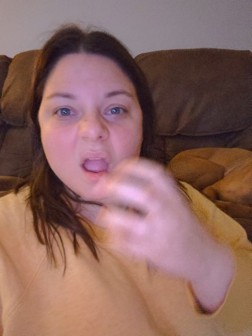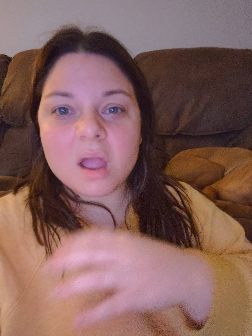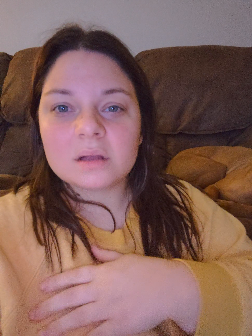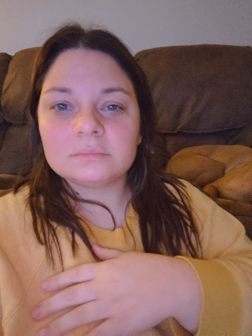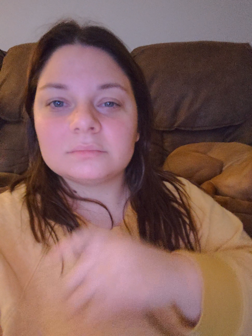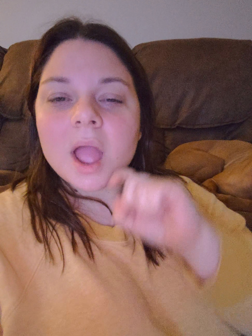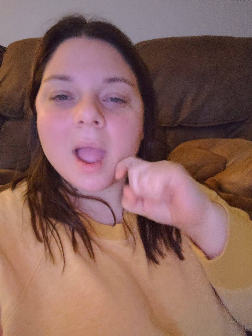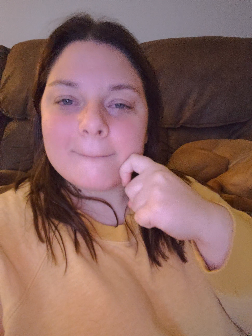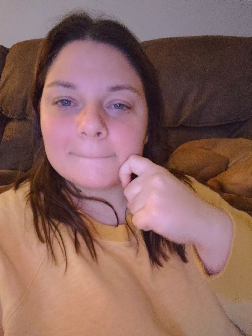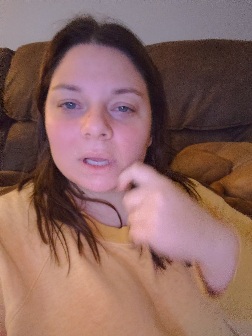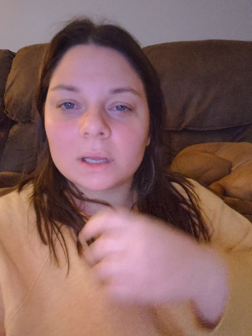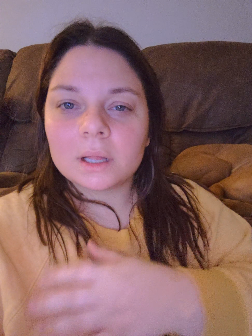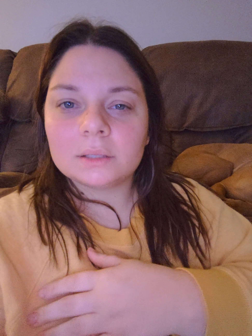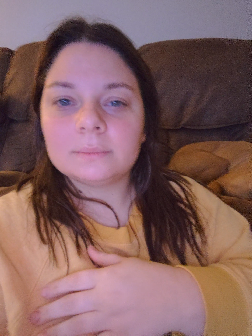apple